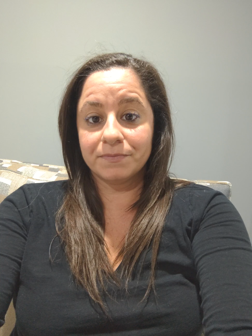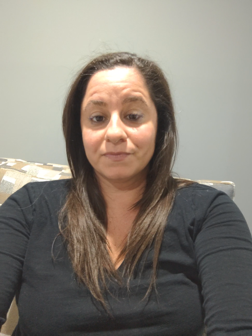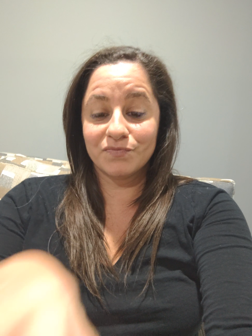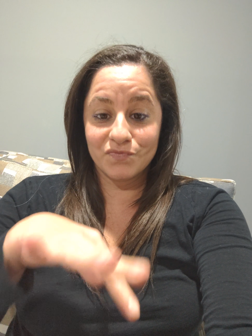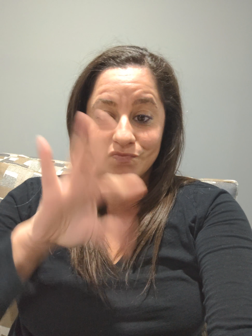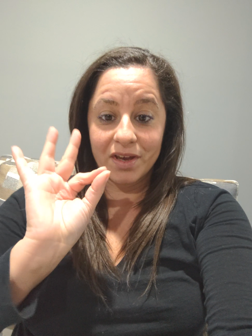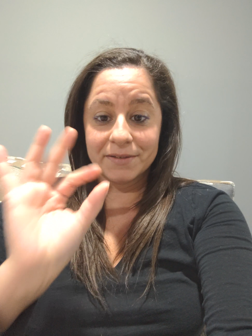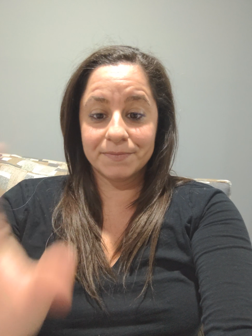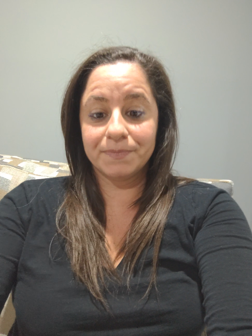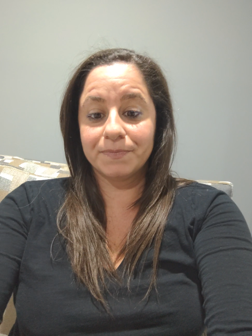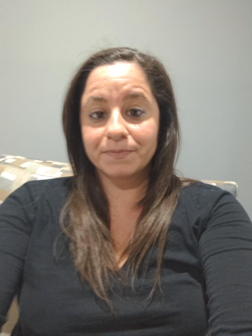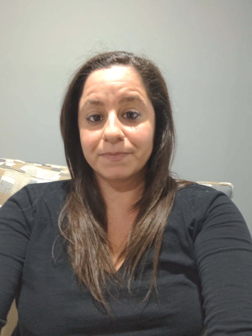find